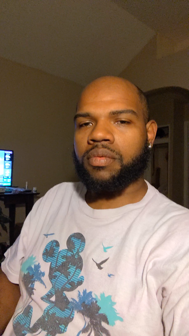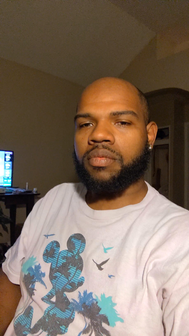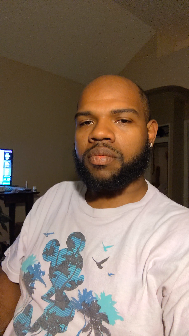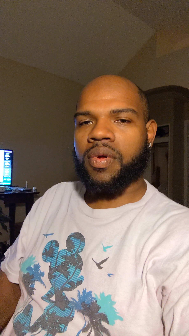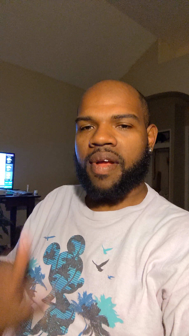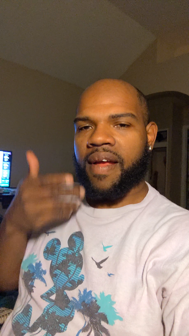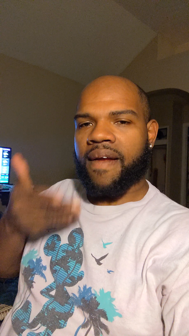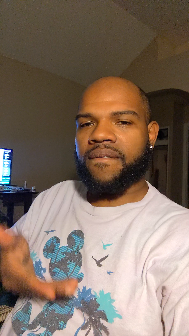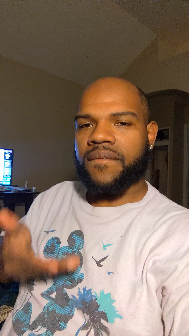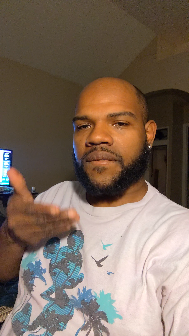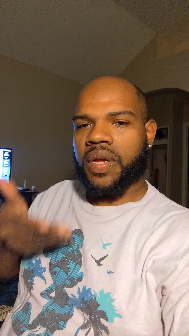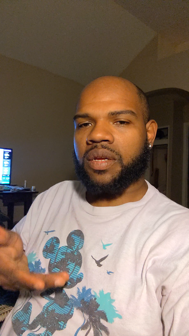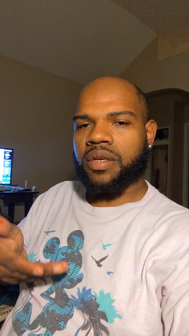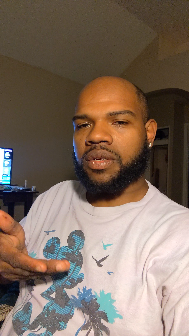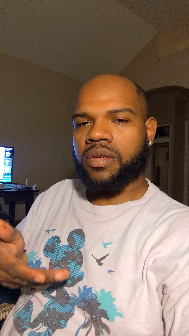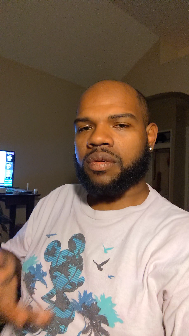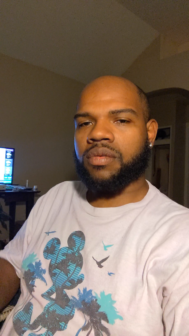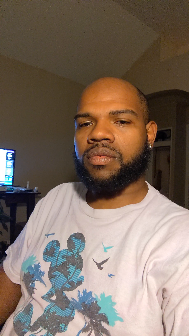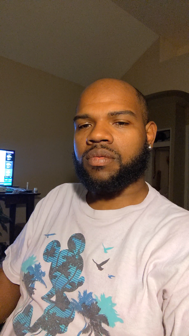heavy